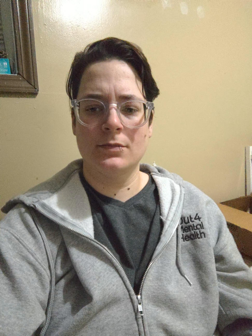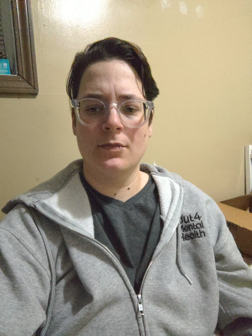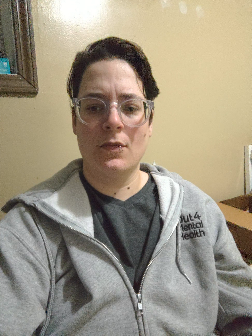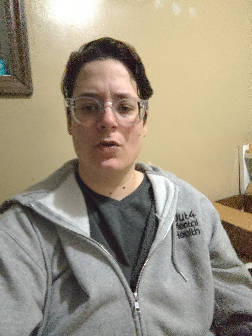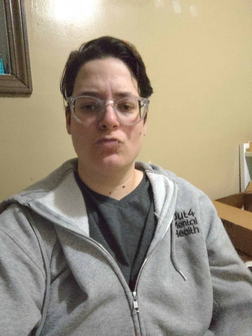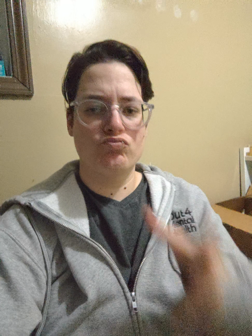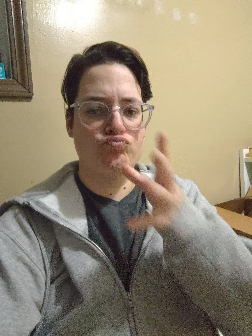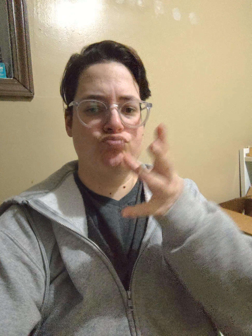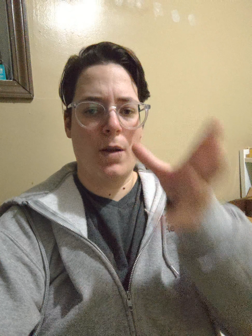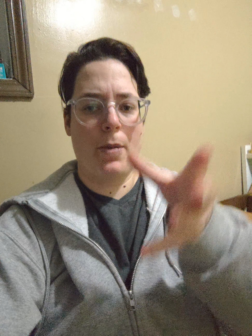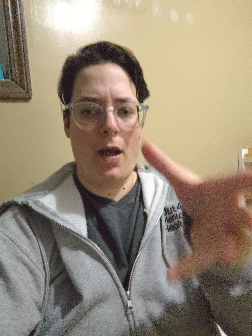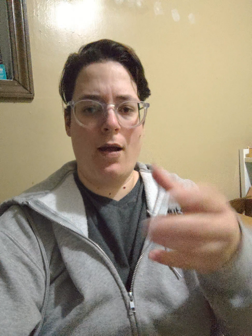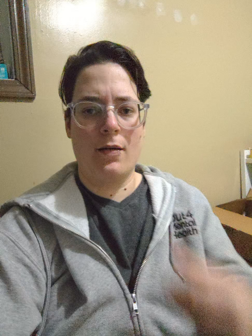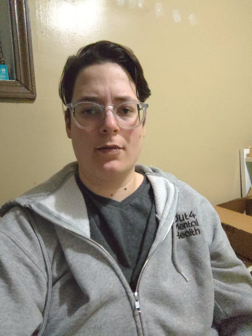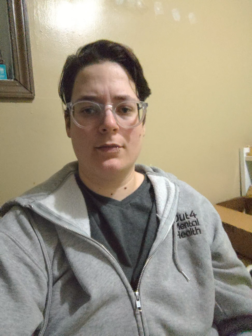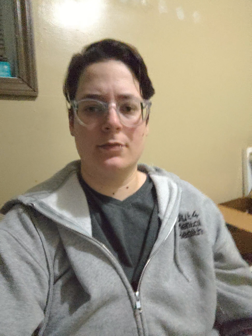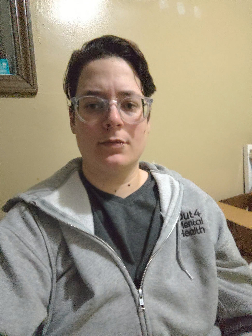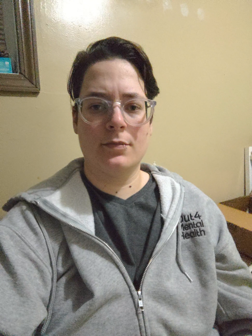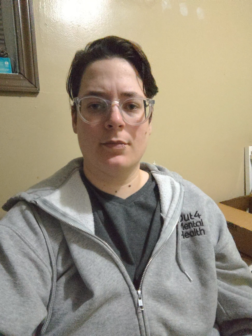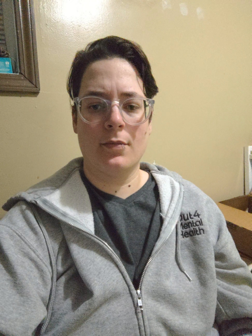grandma